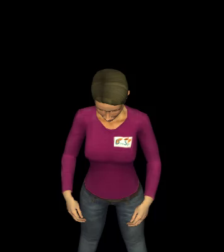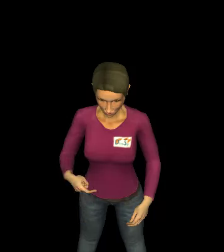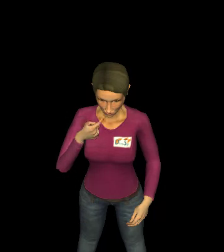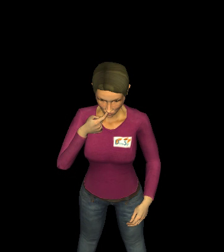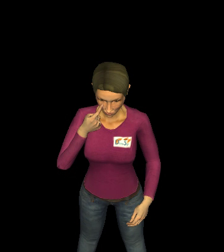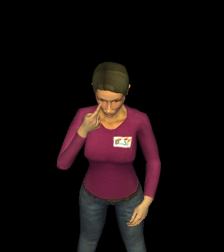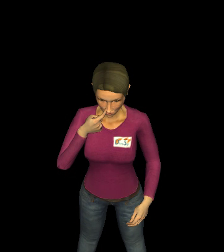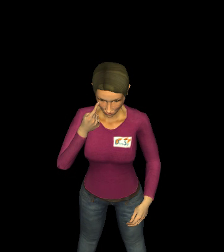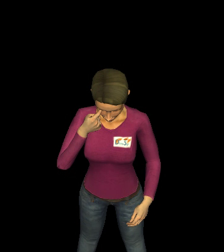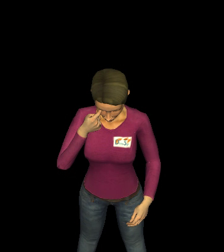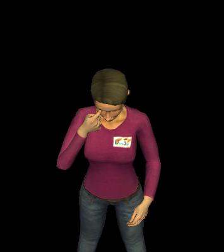يراقب